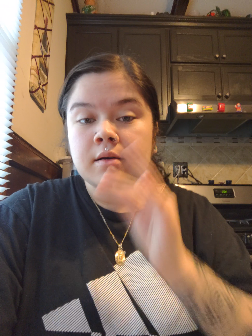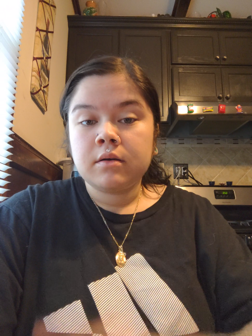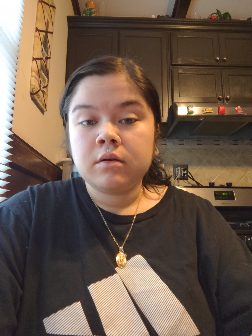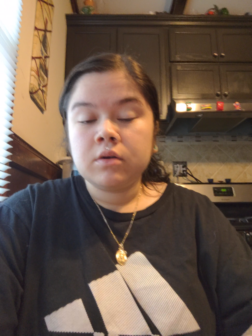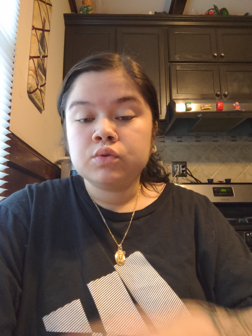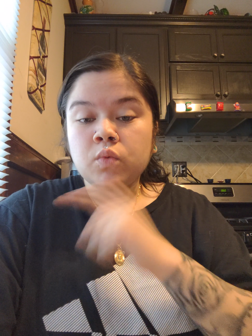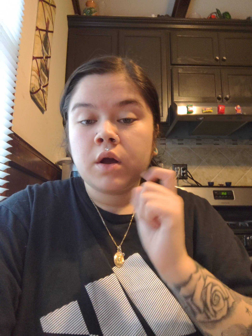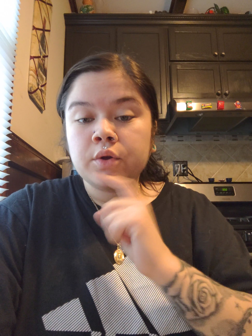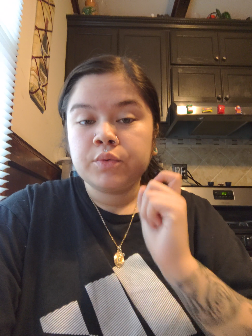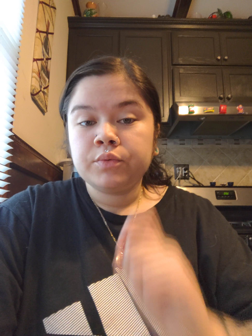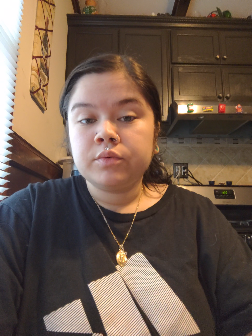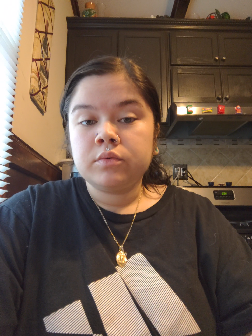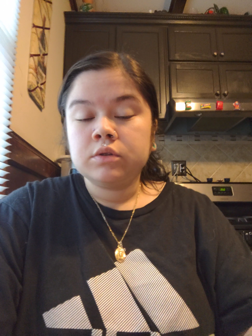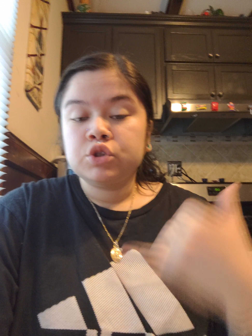dryer